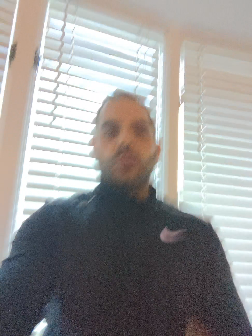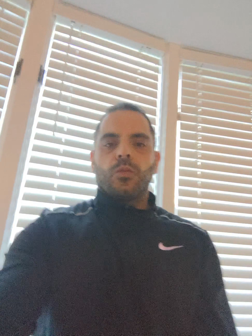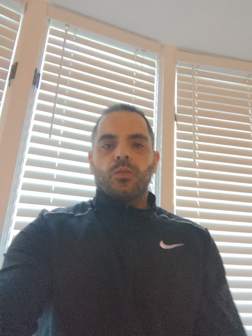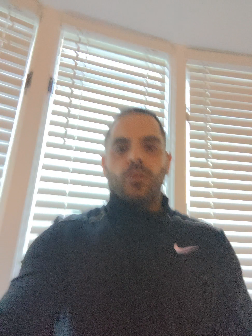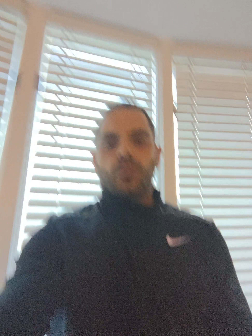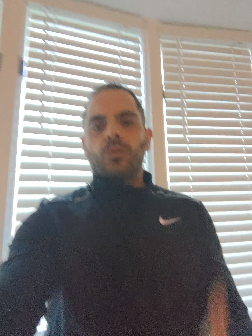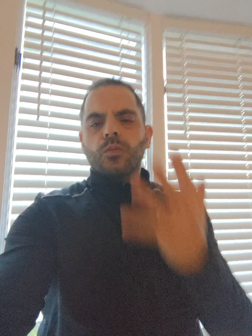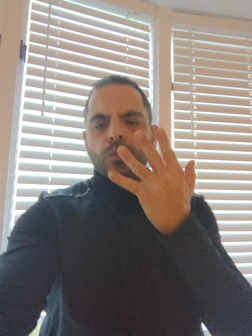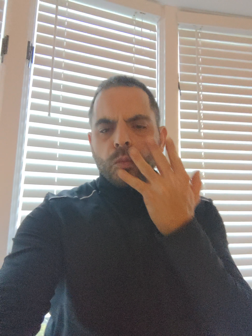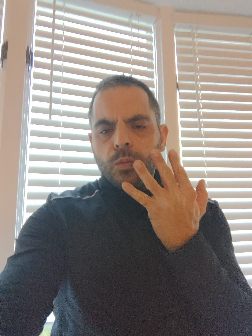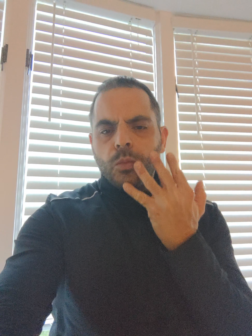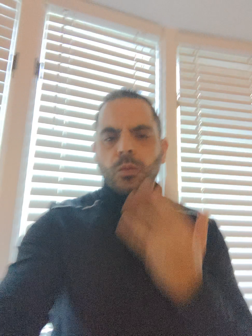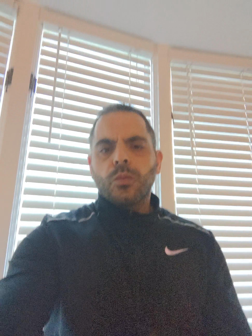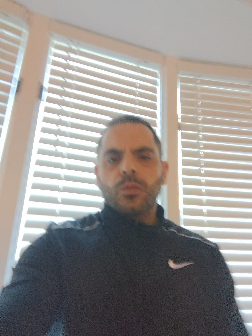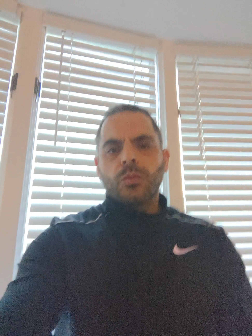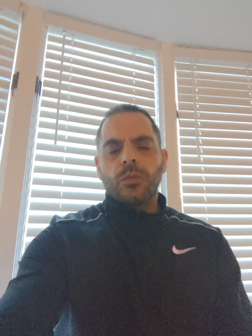sad